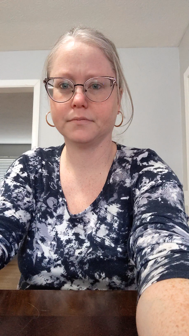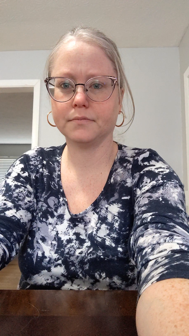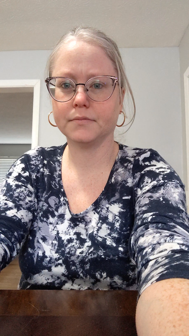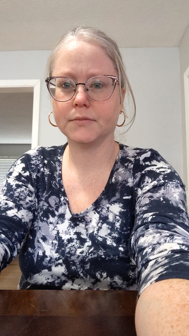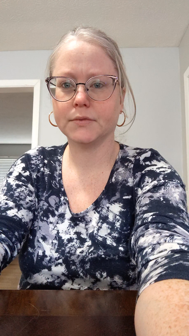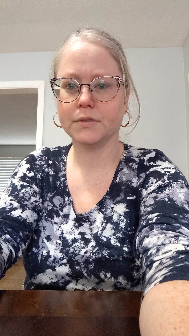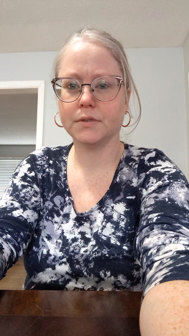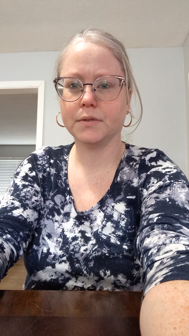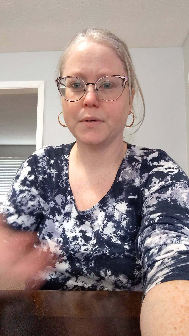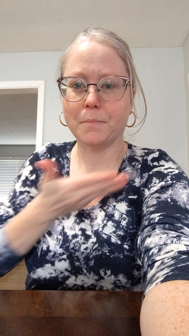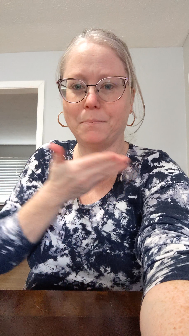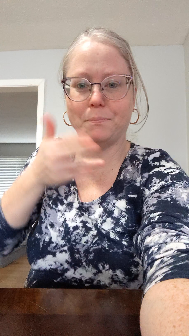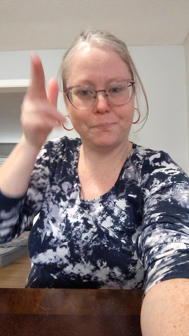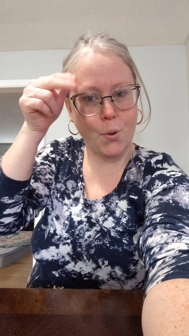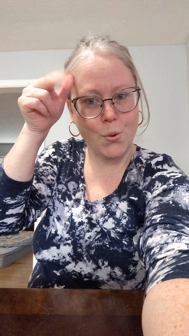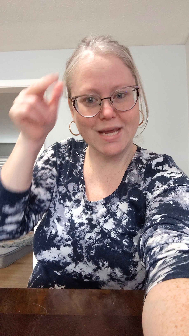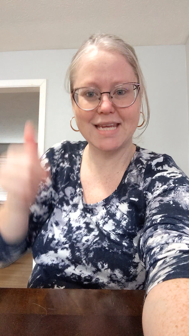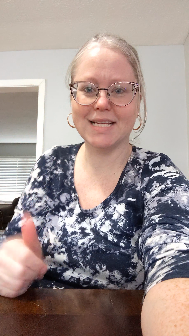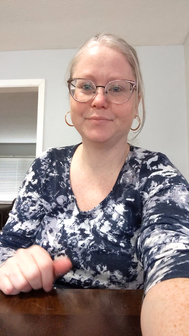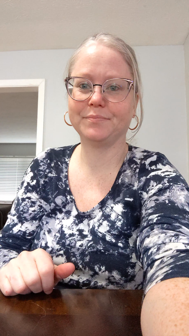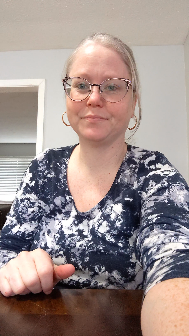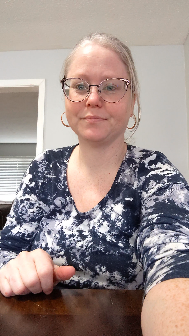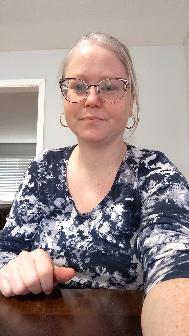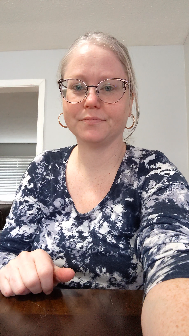pony